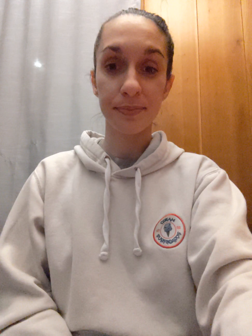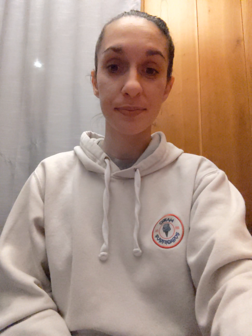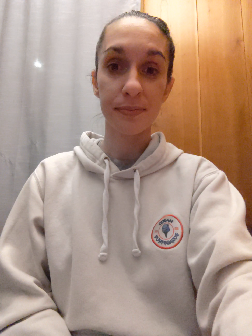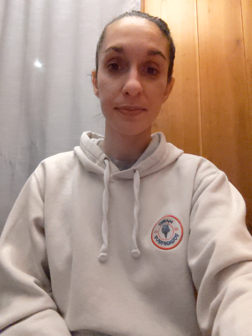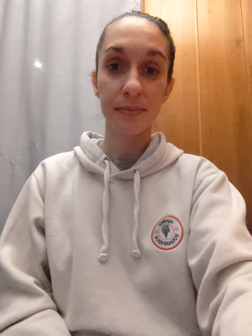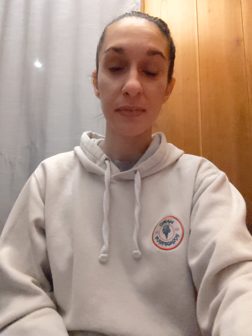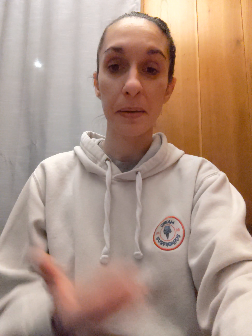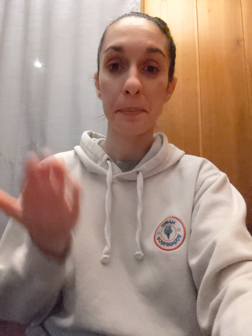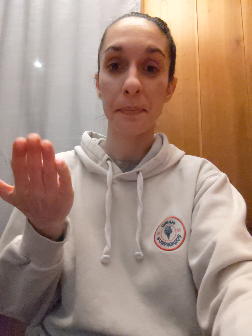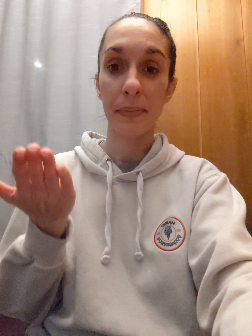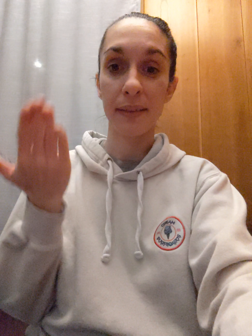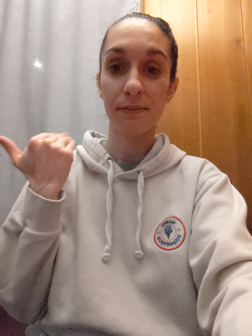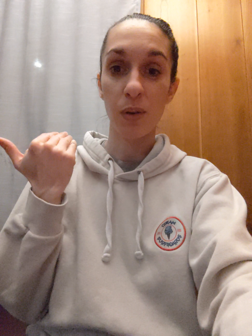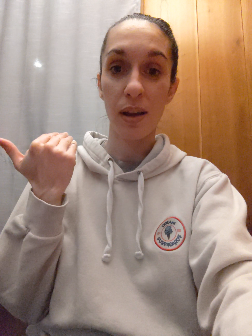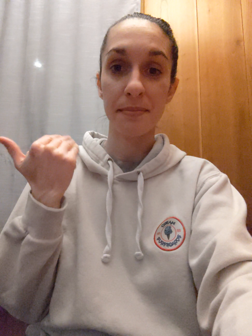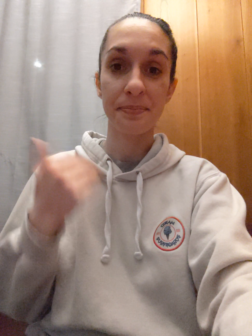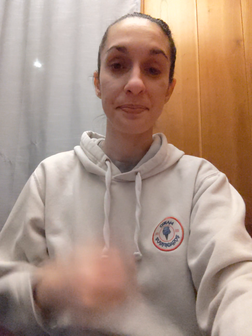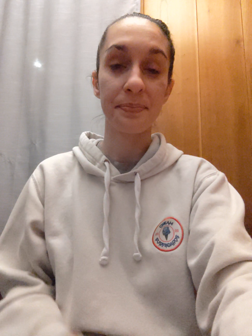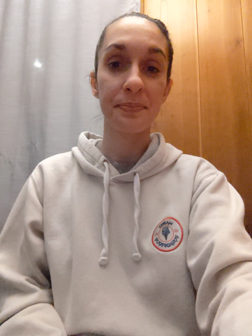before